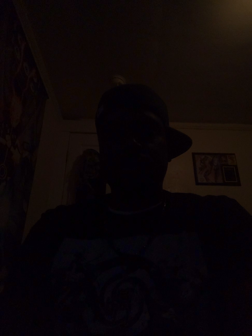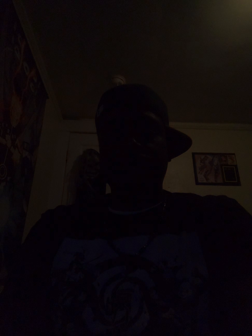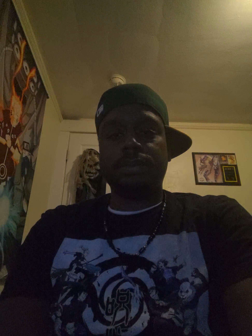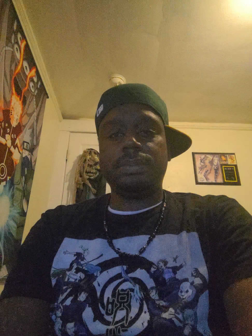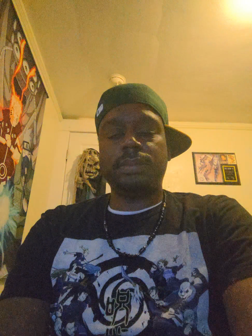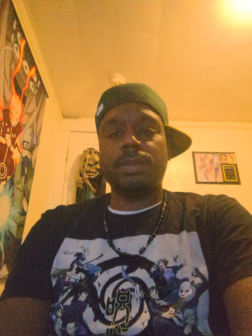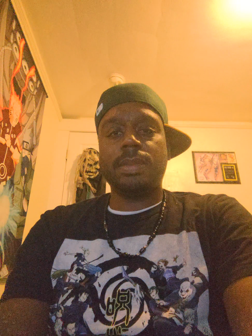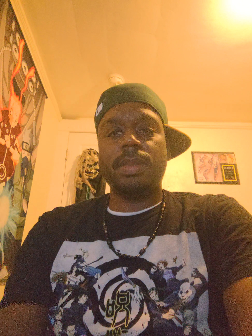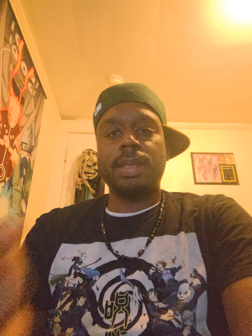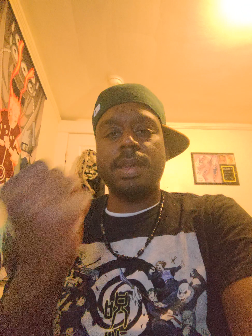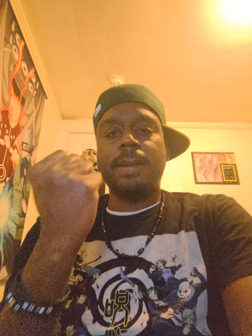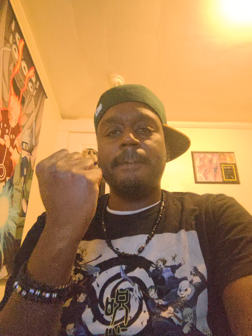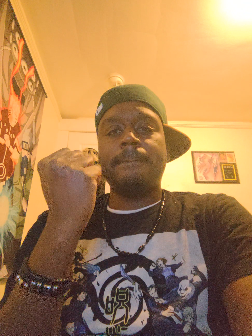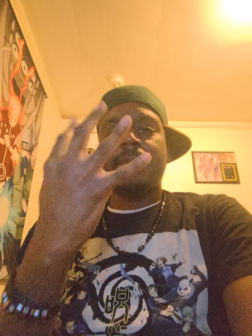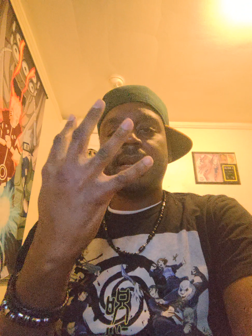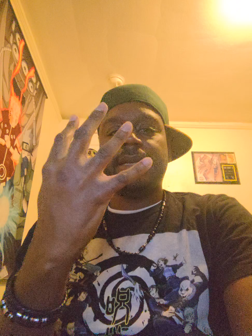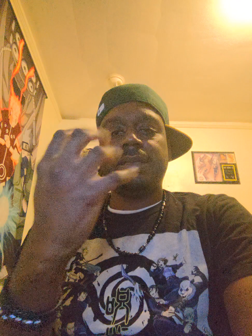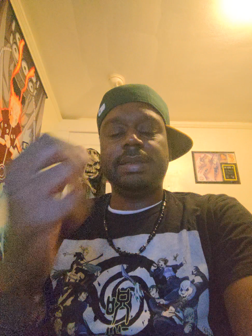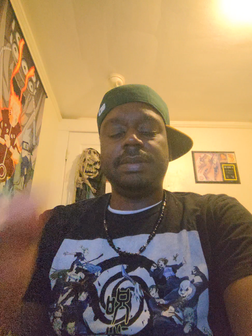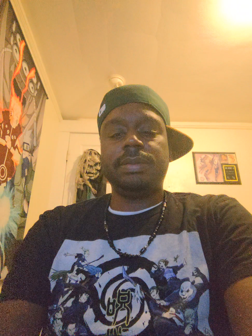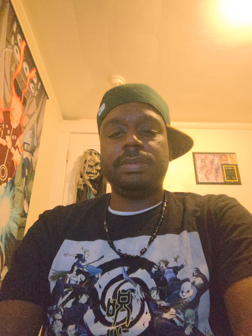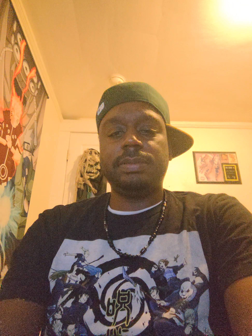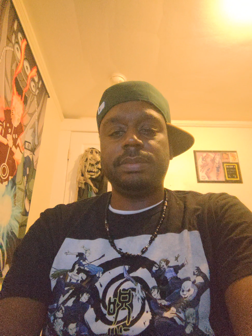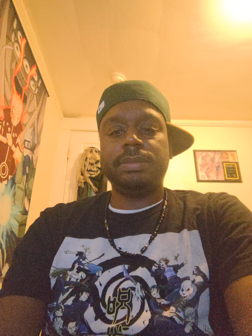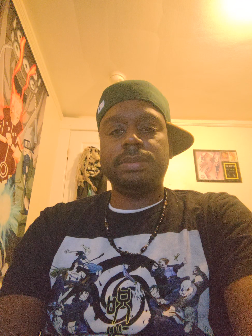many